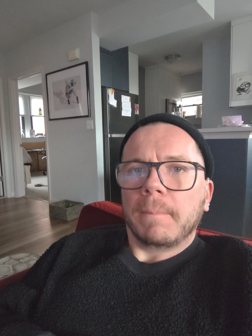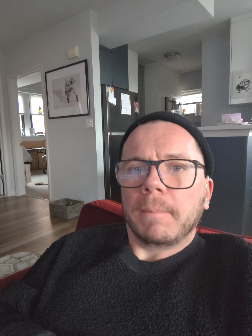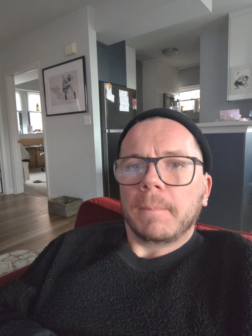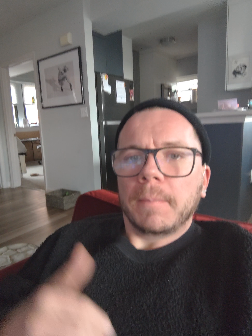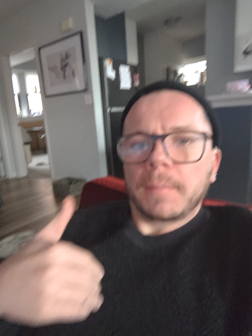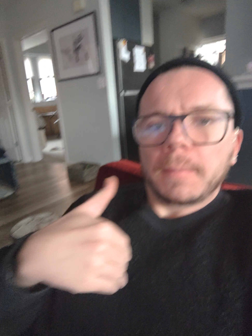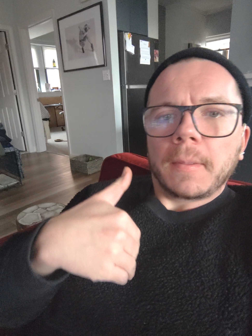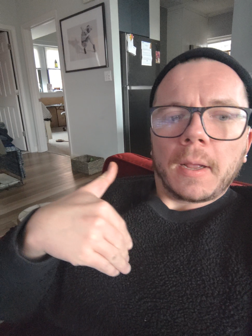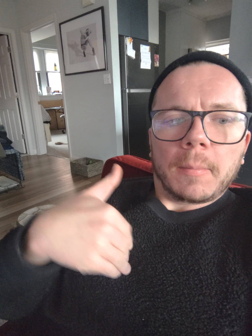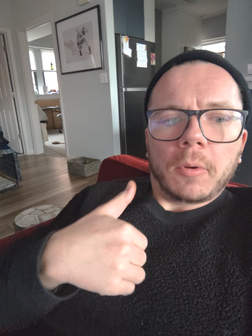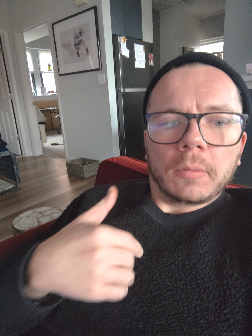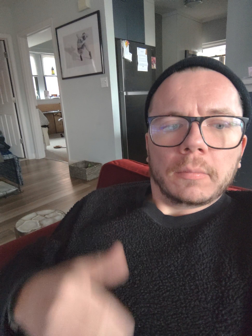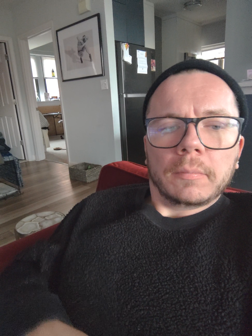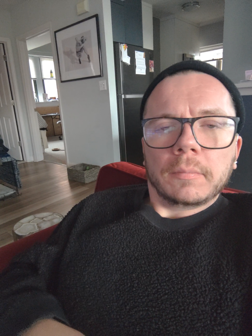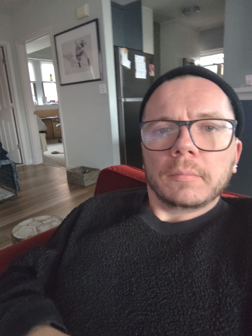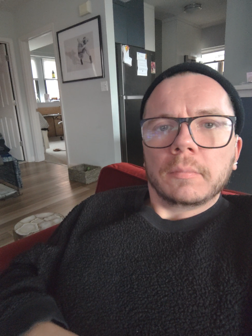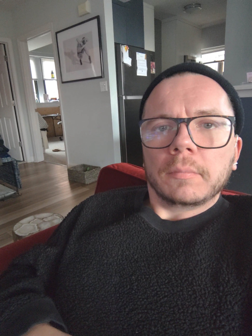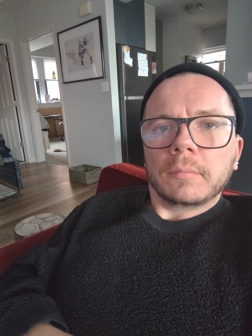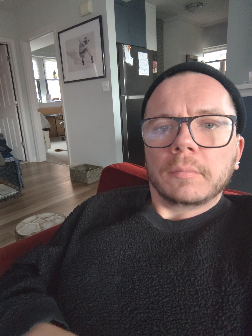animal